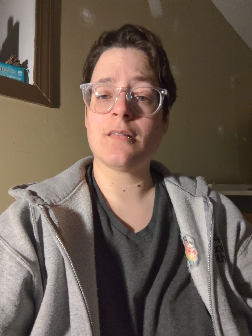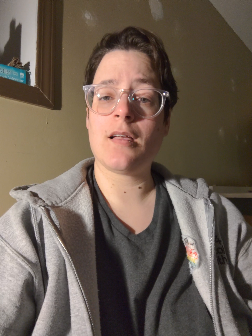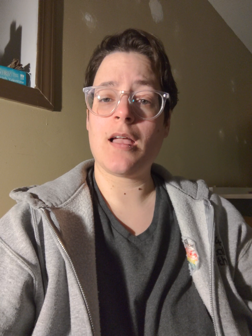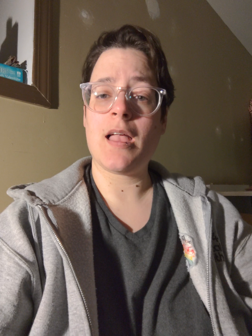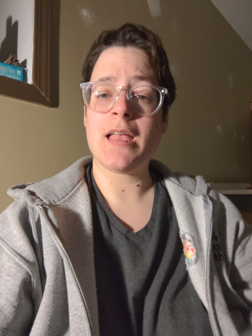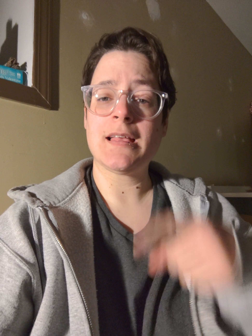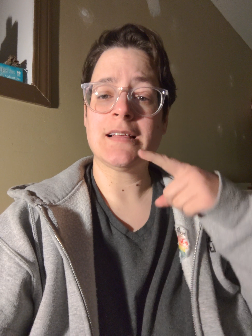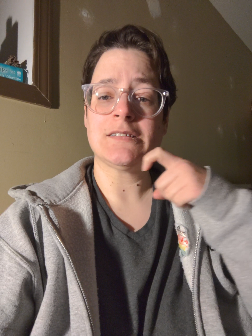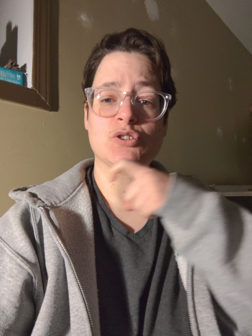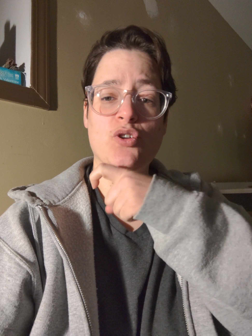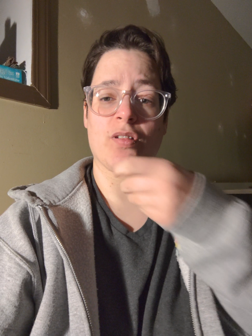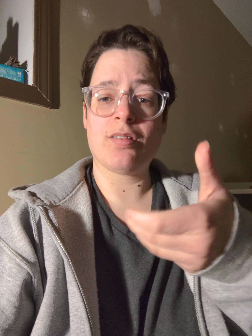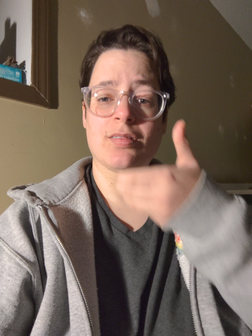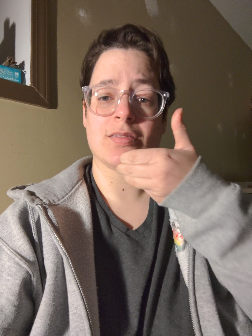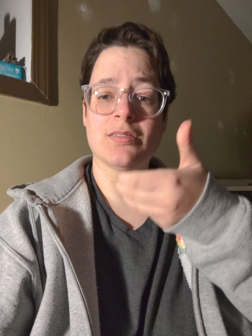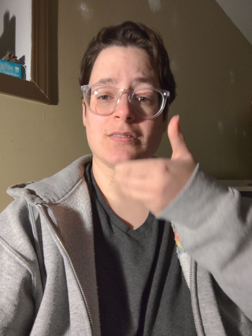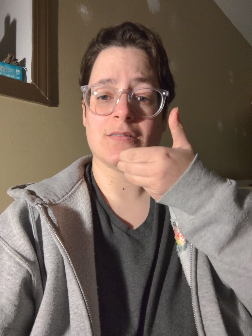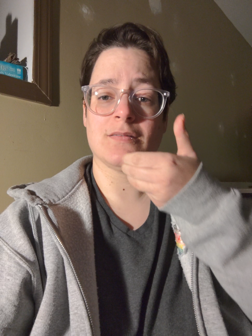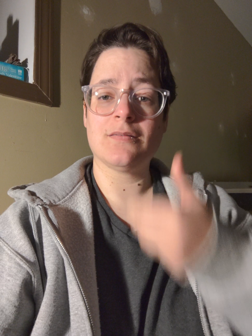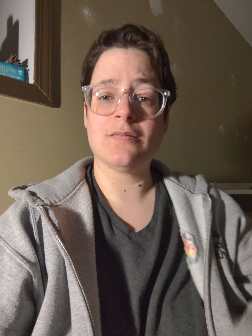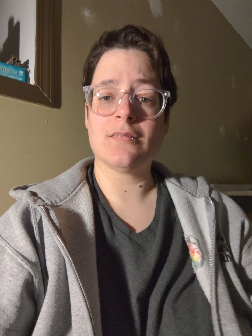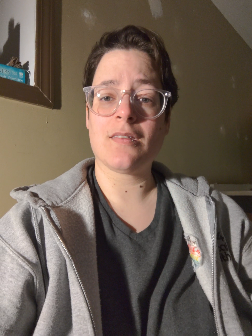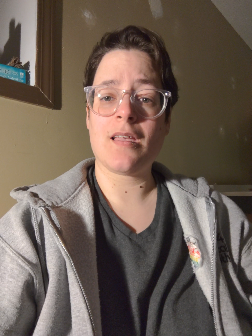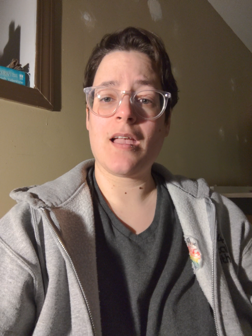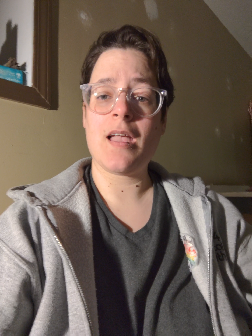cereal